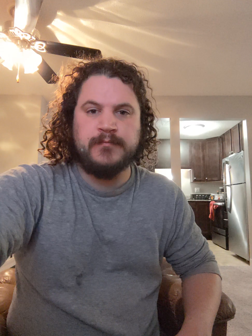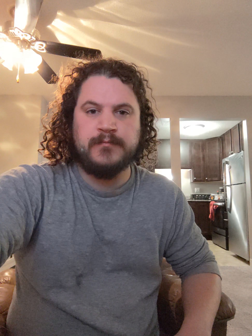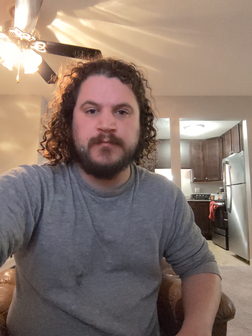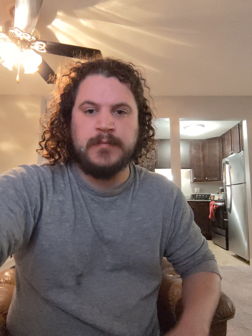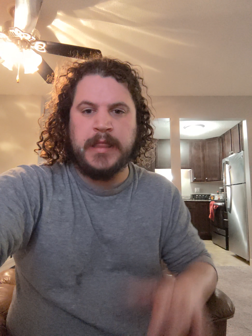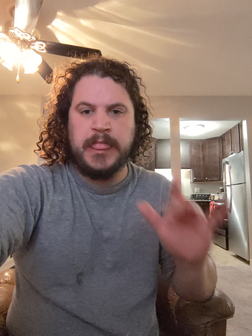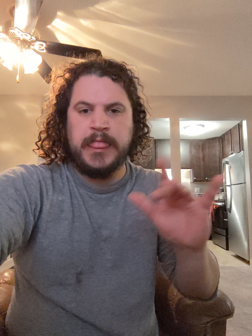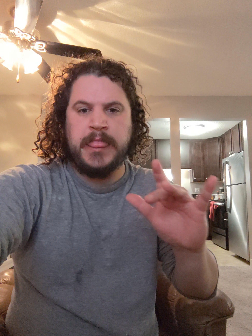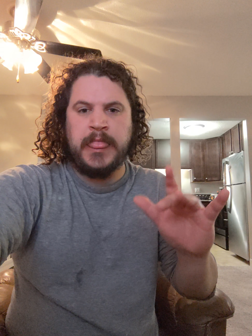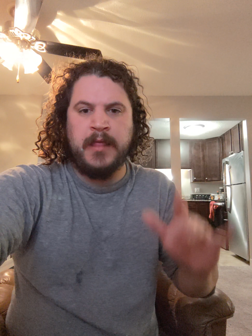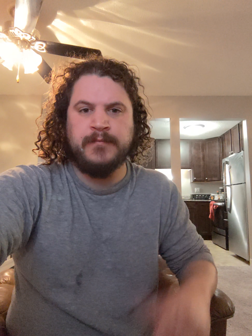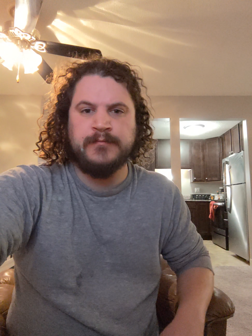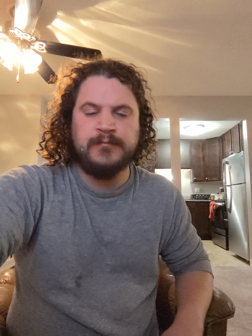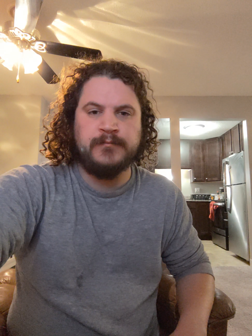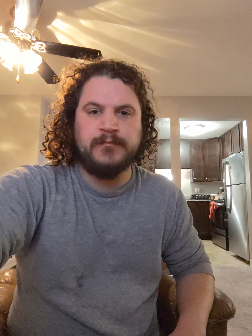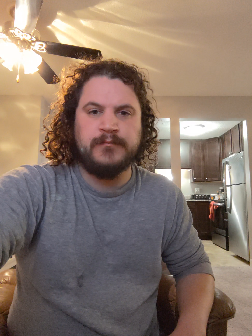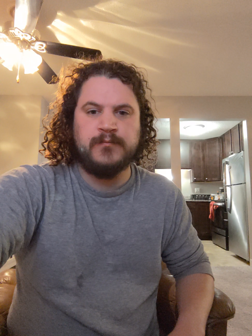yucky